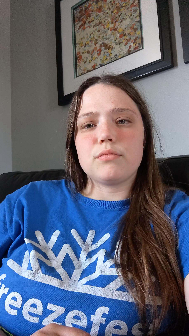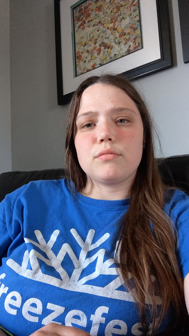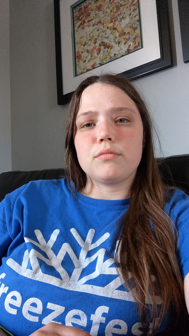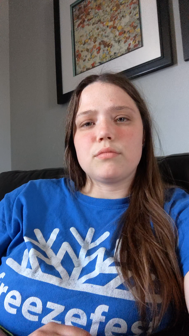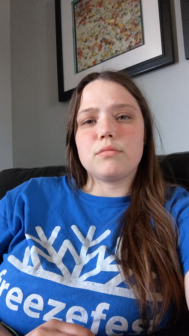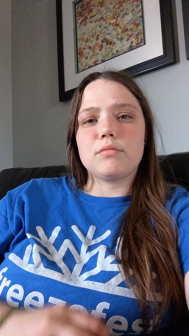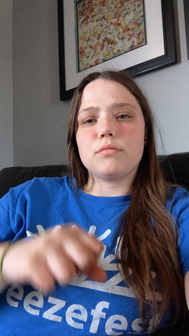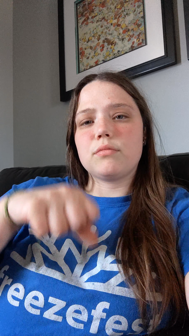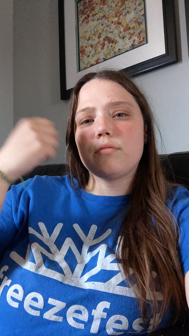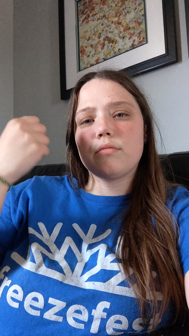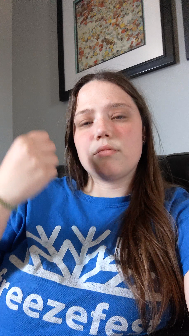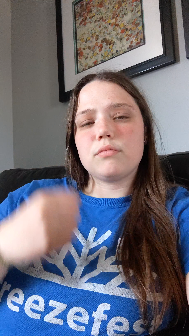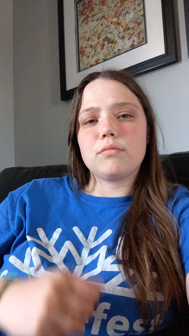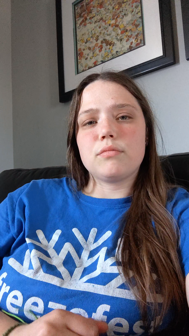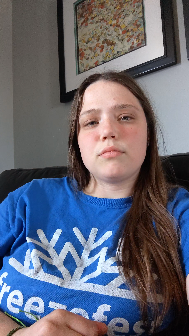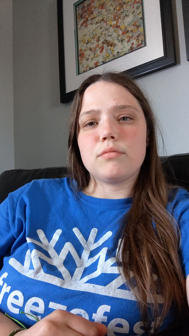broken